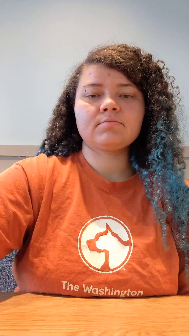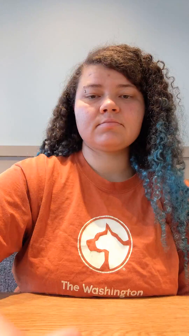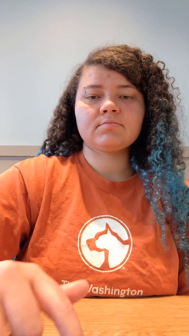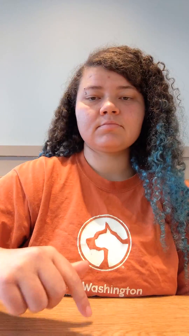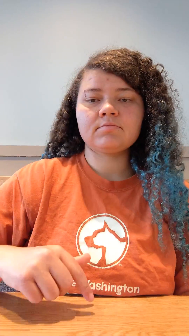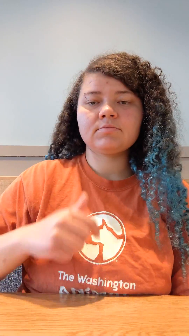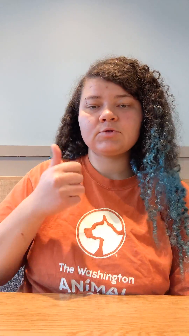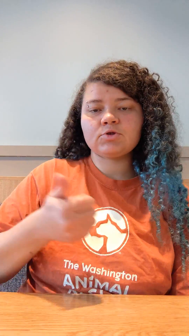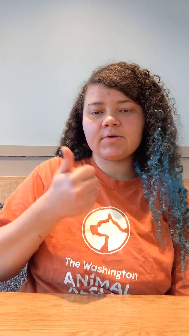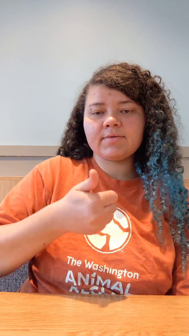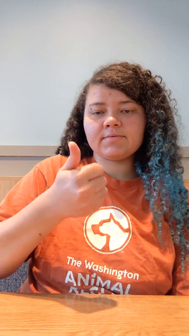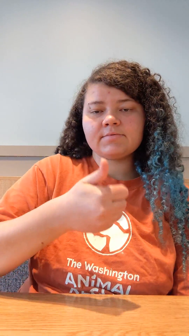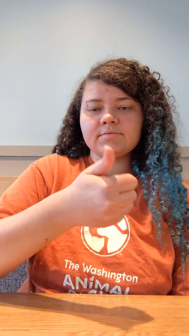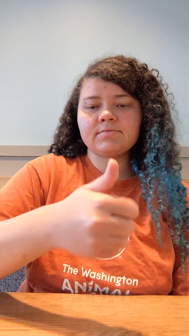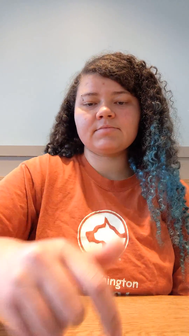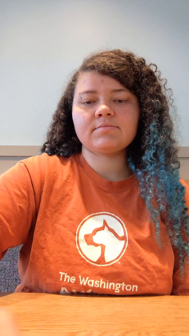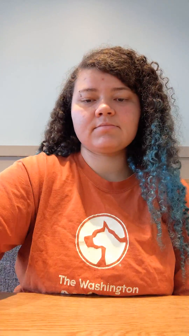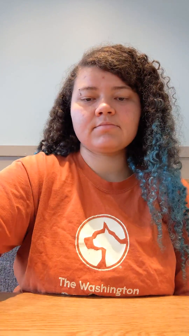chase